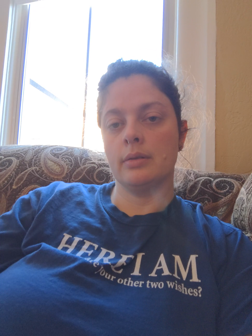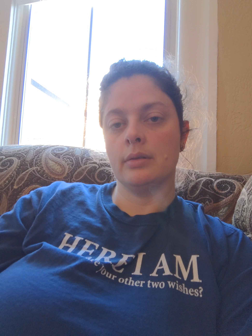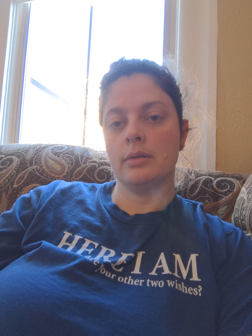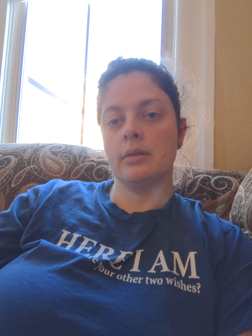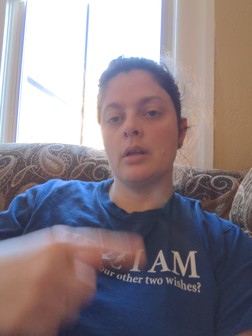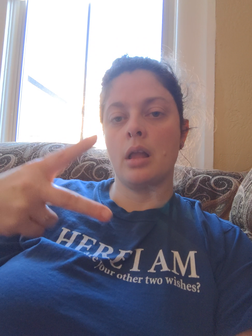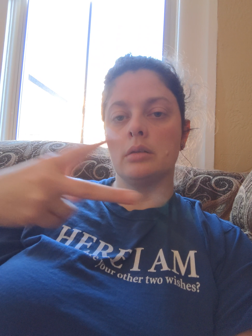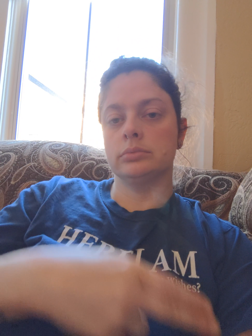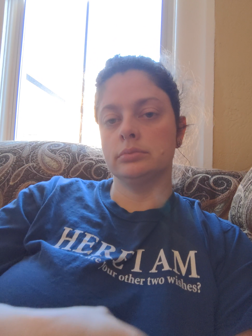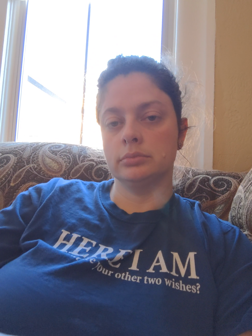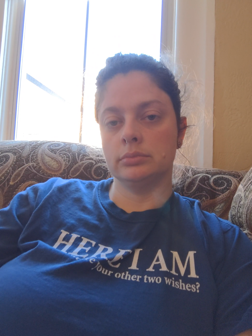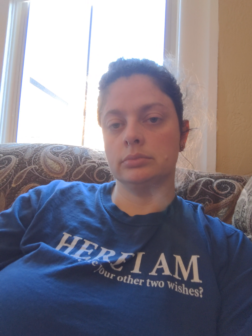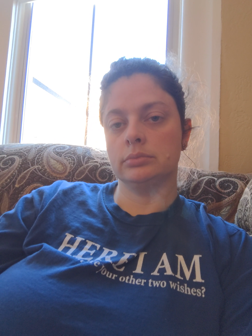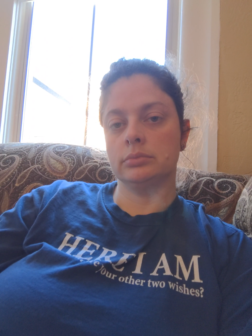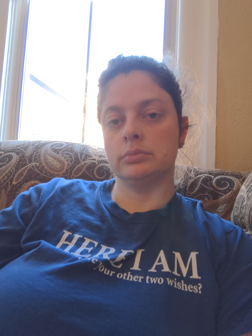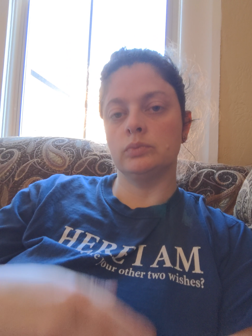cut